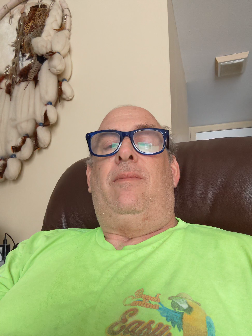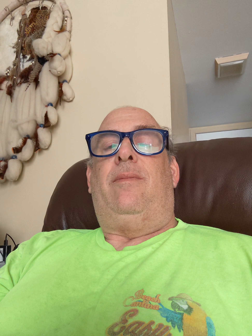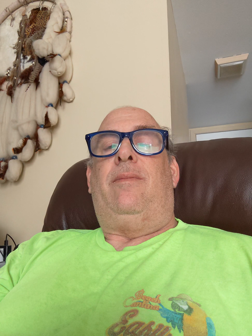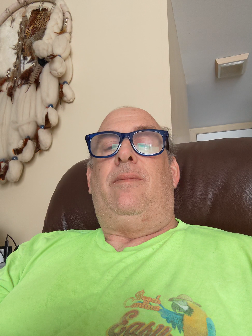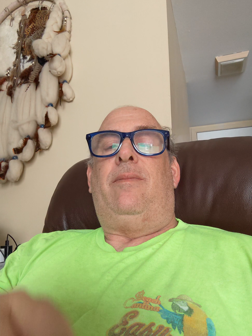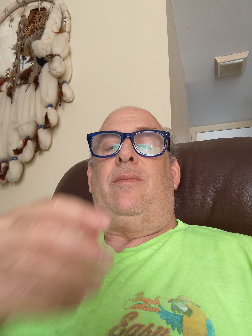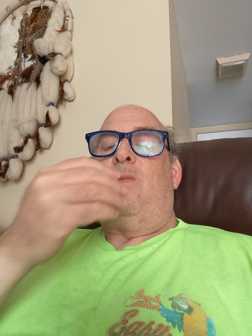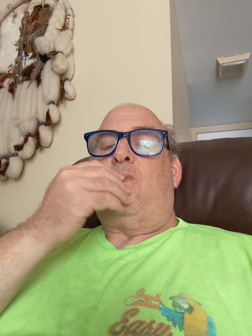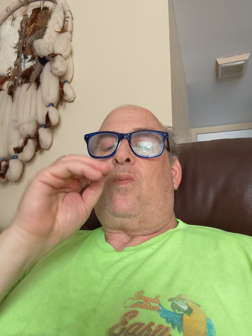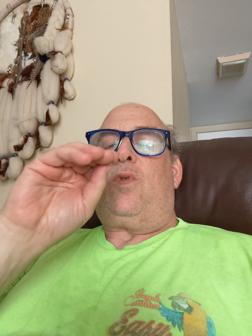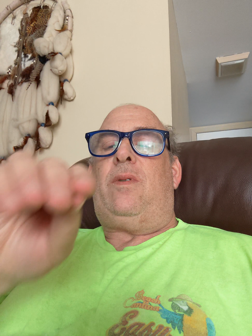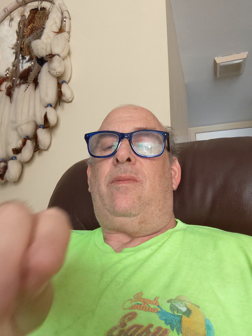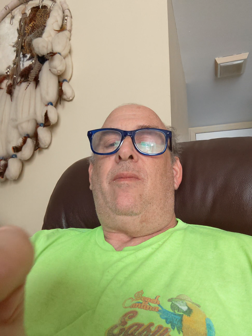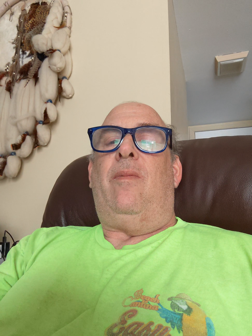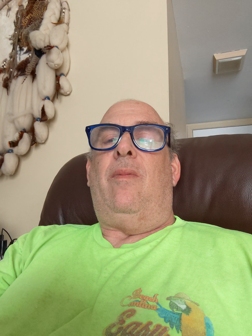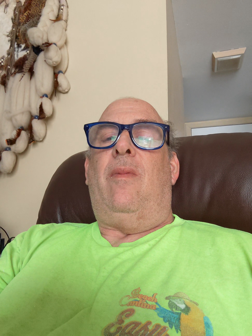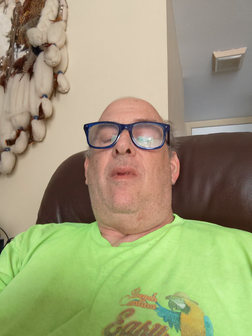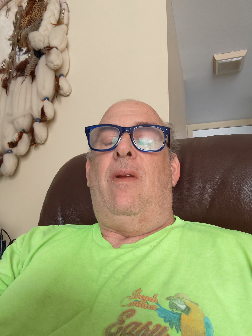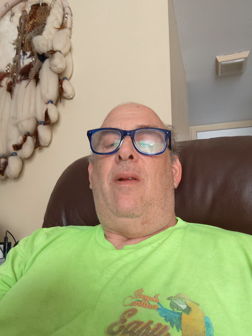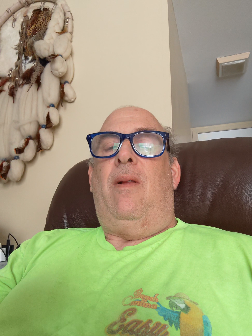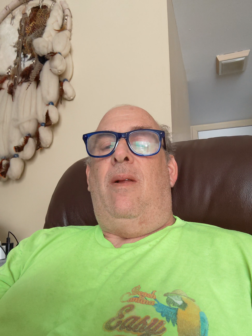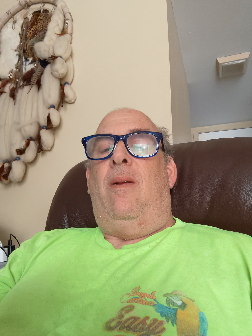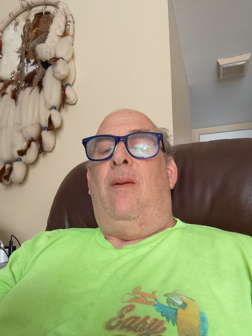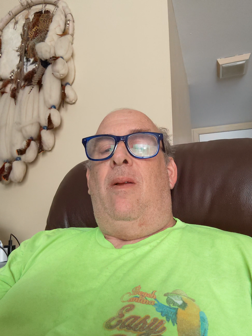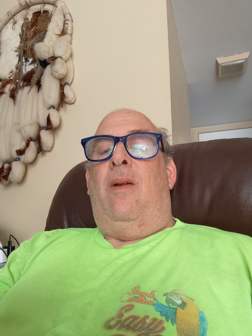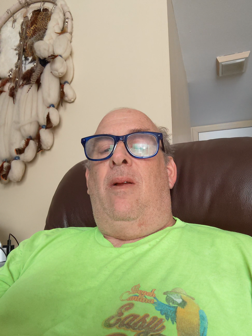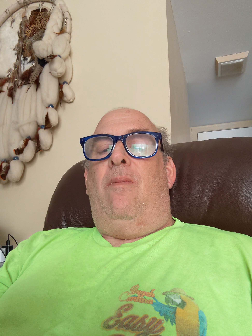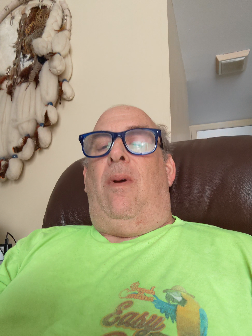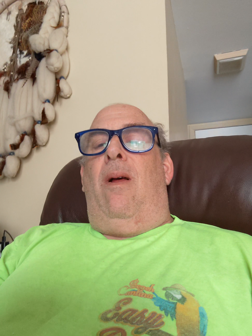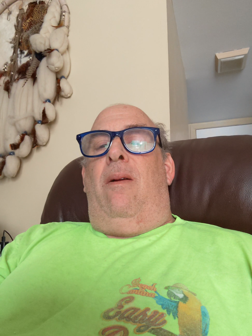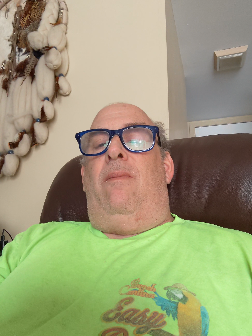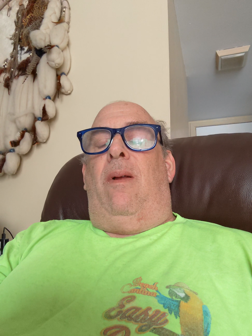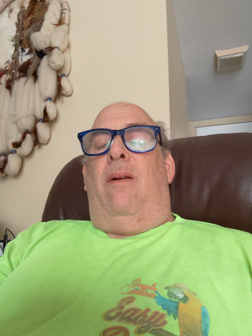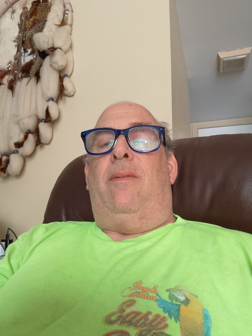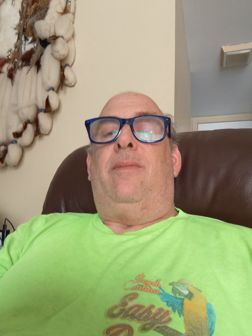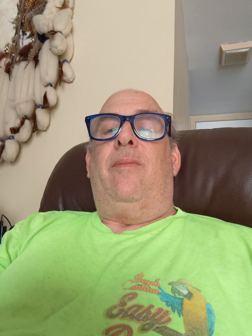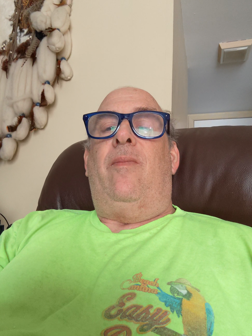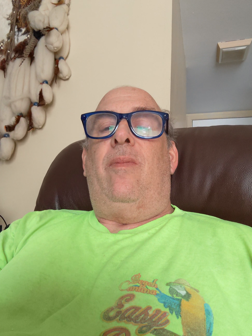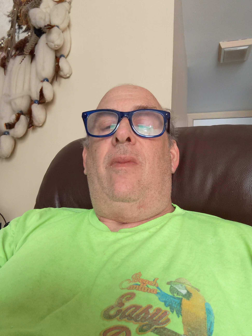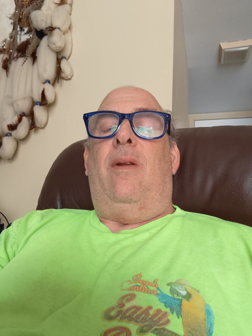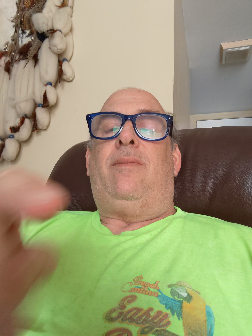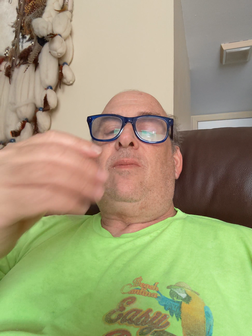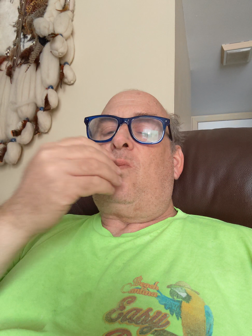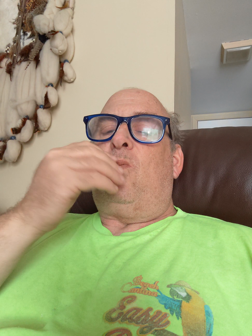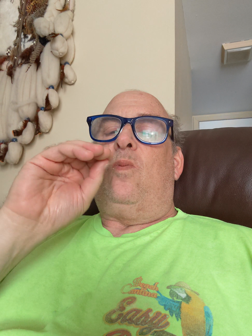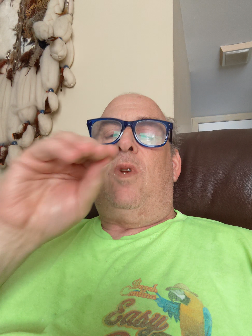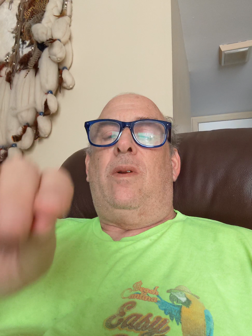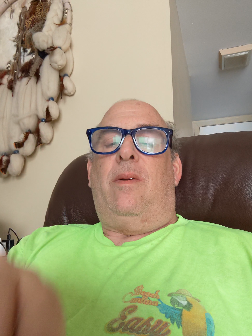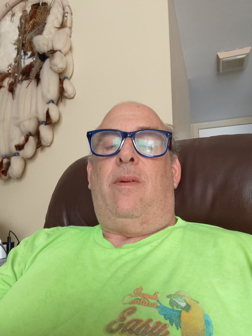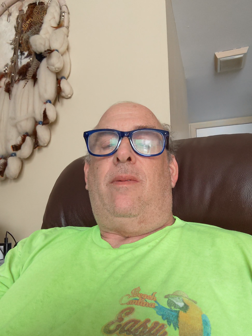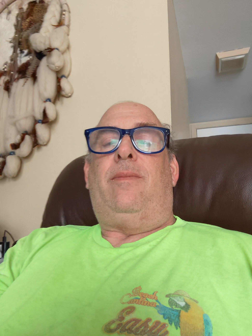kiss